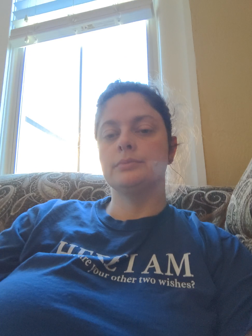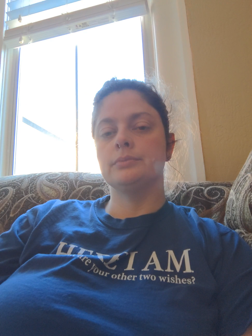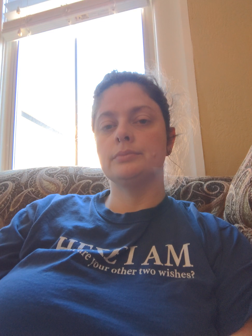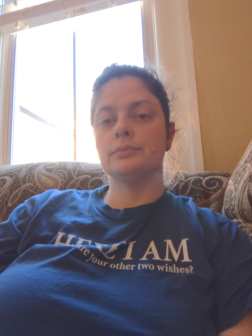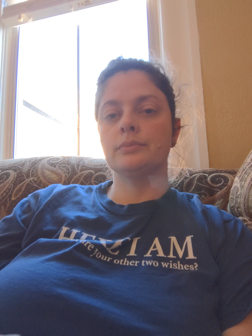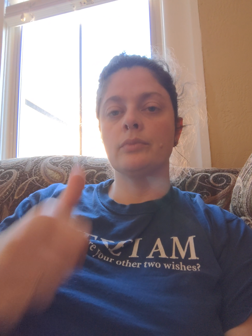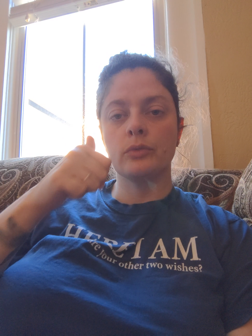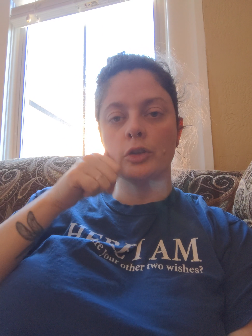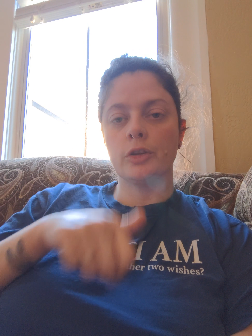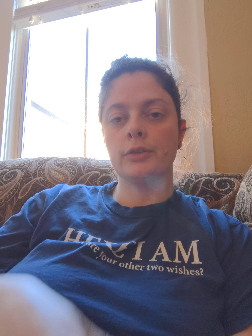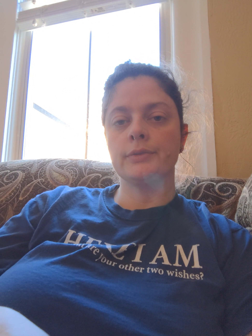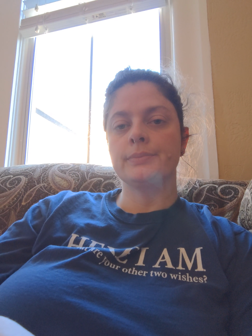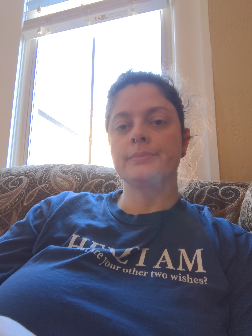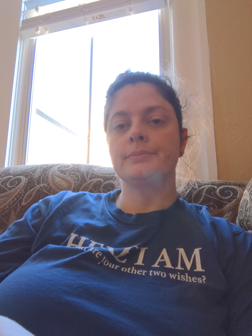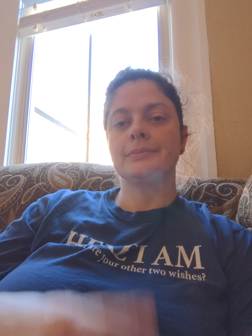girl